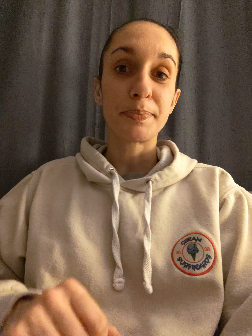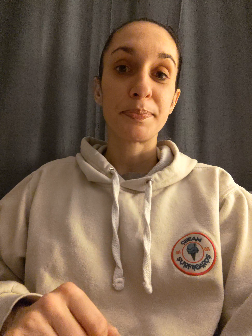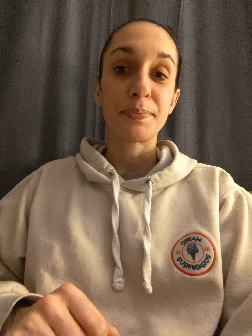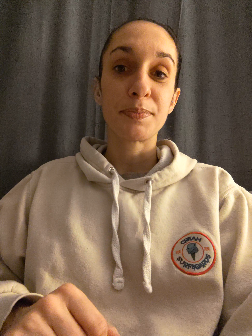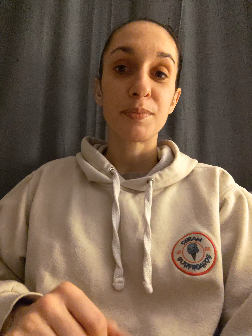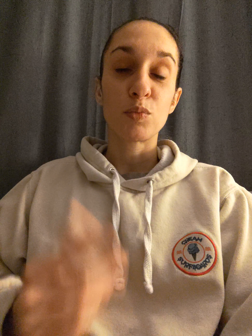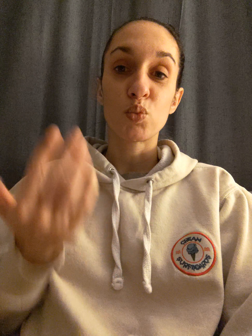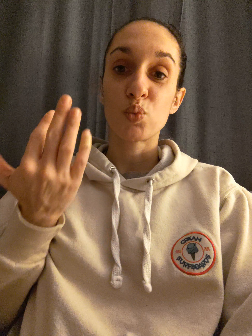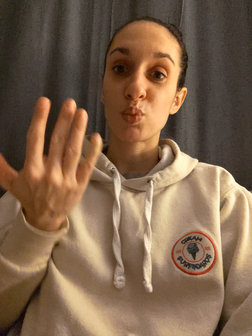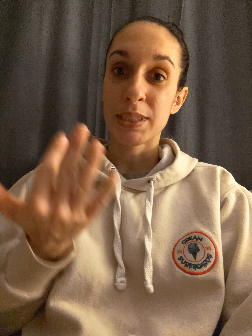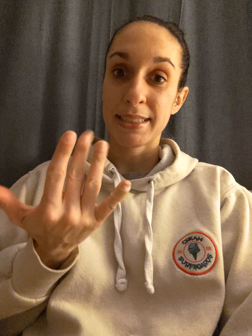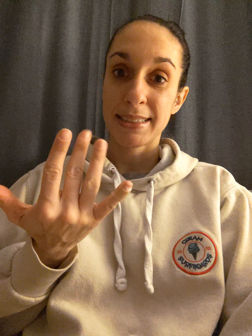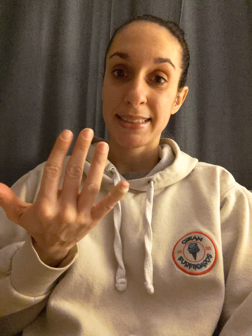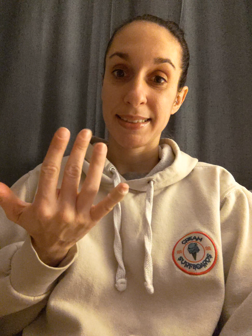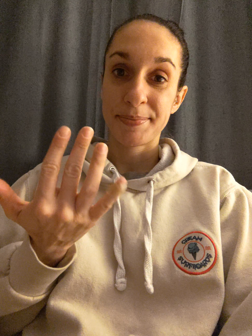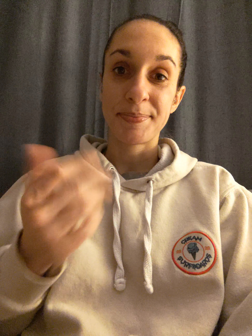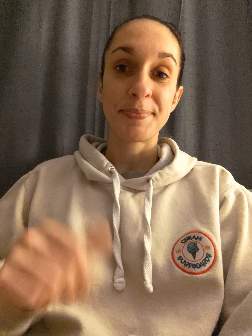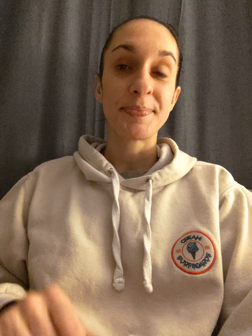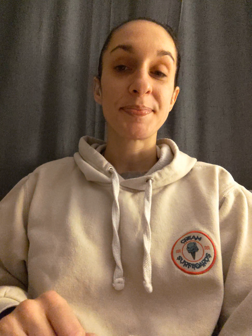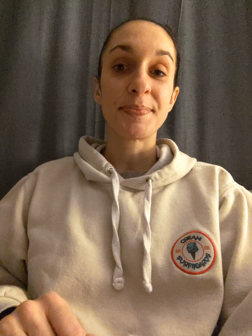wait